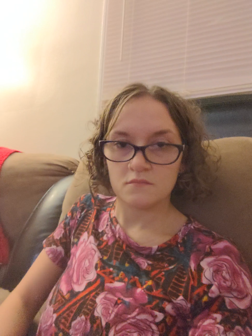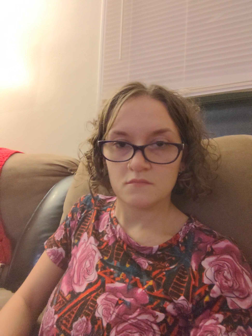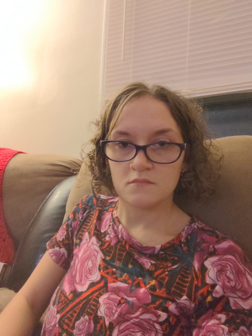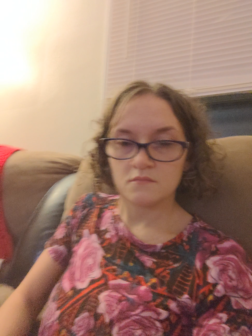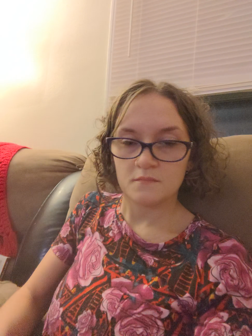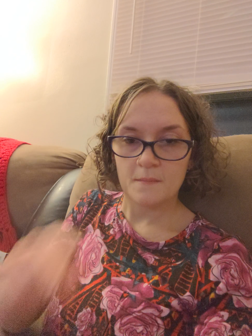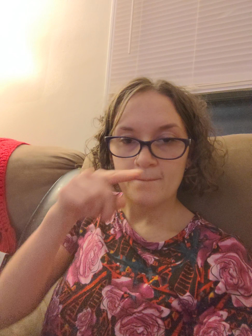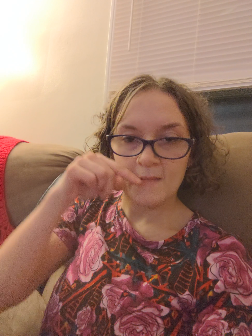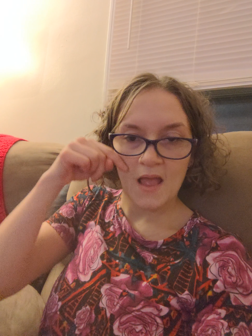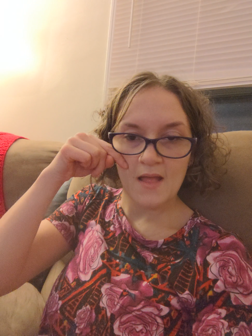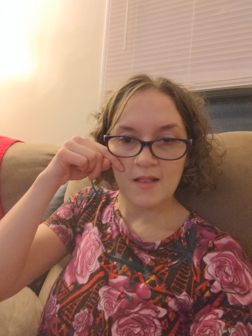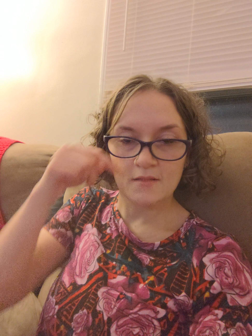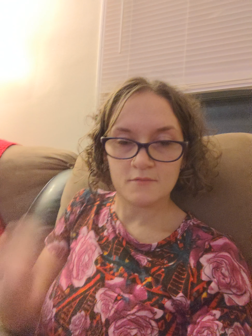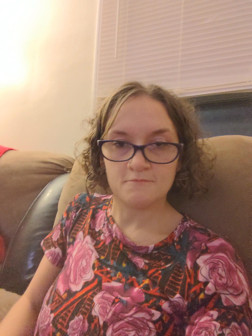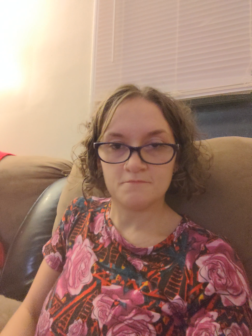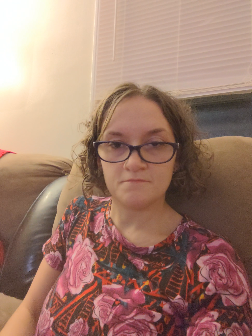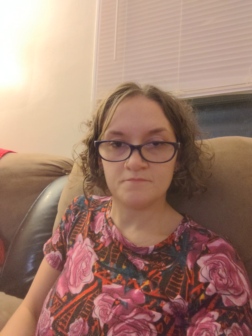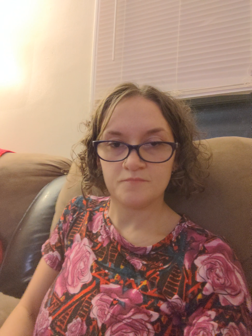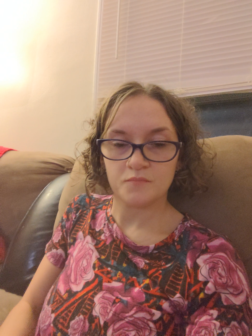smile